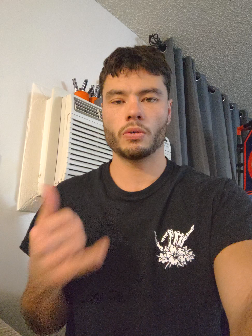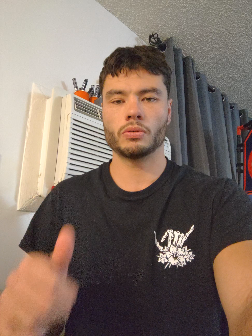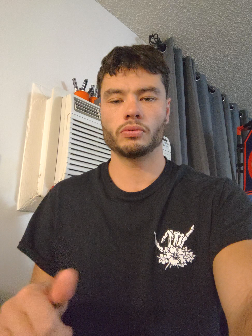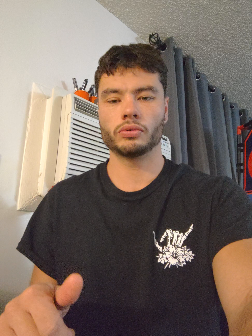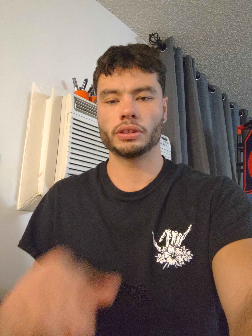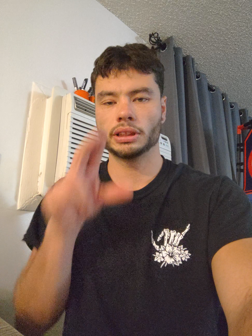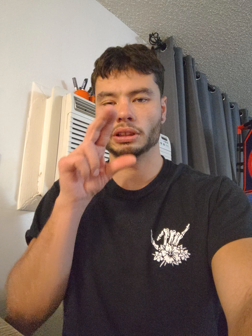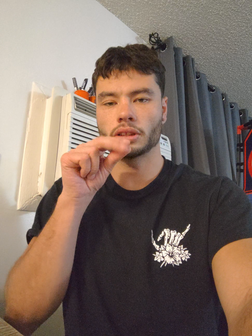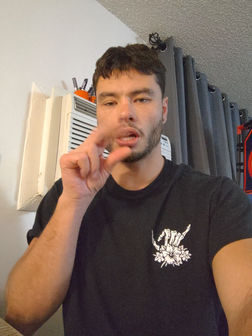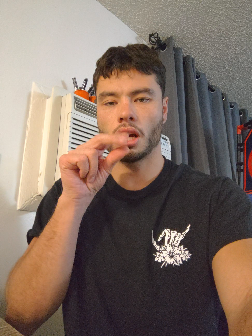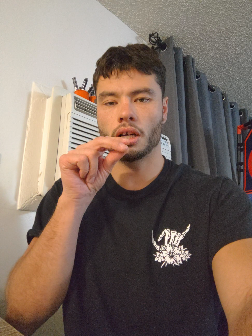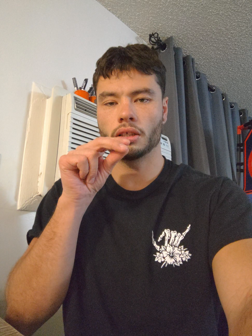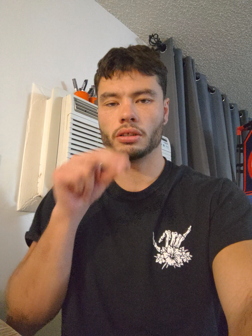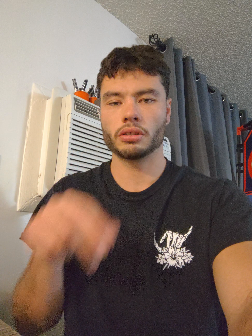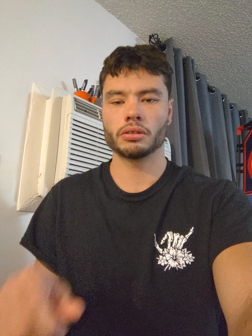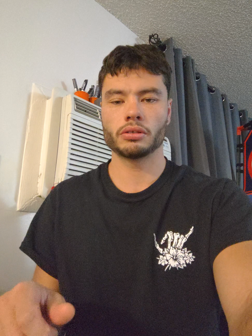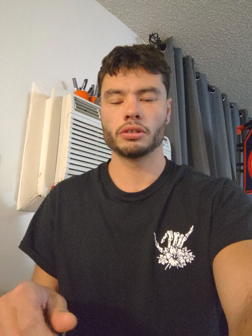duck